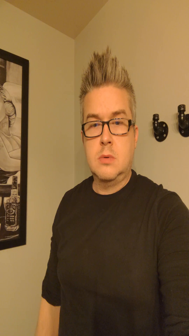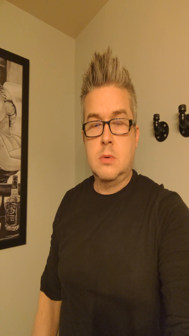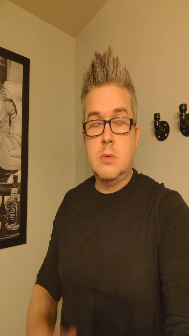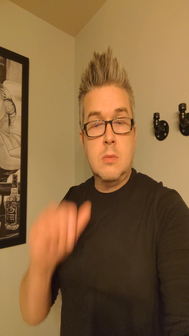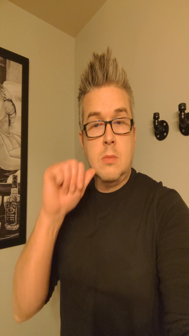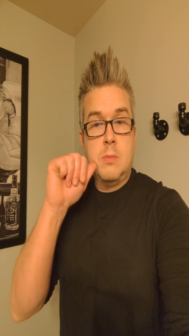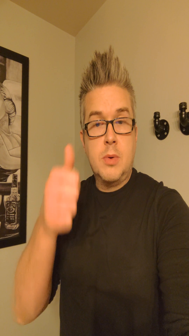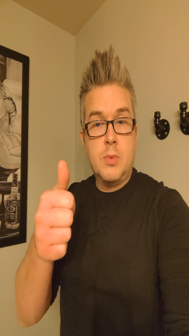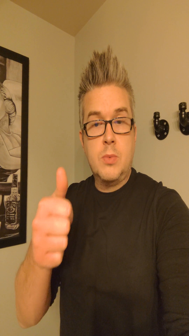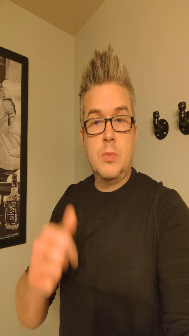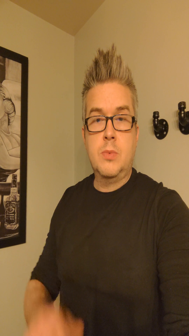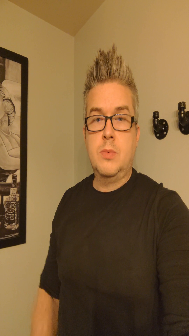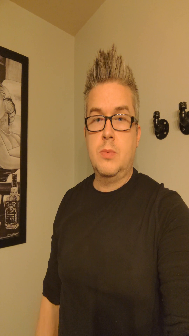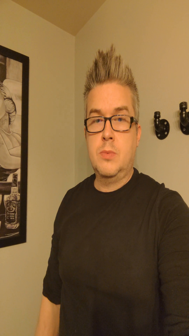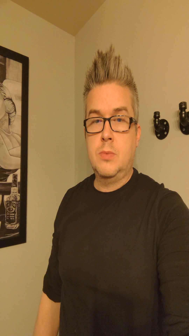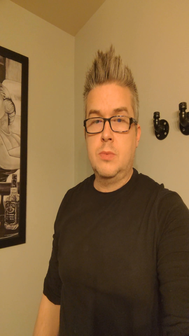tomorrow